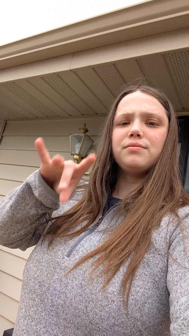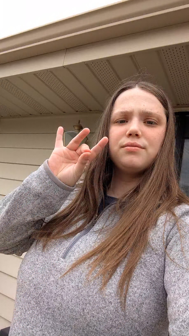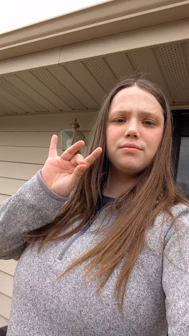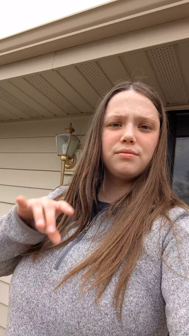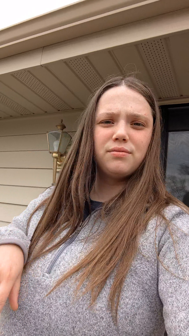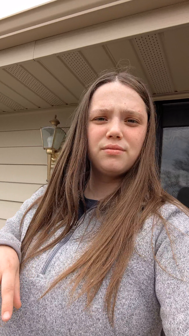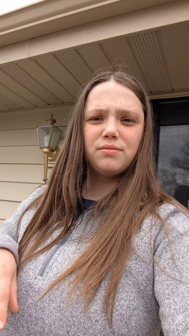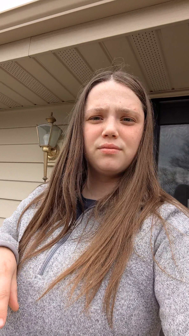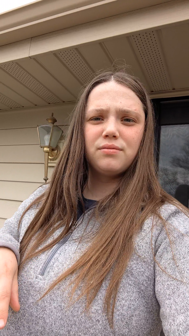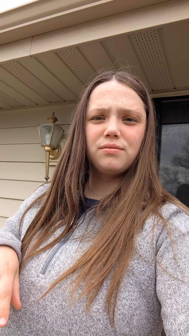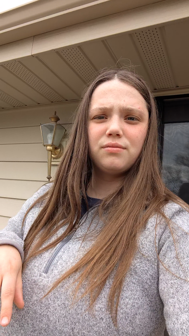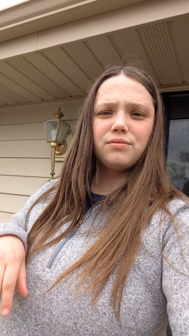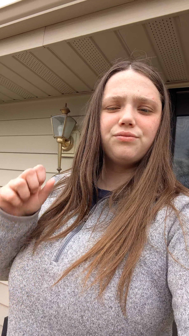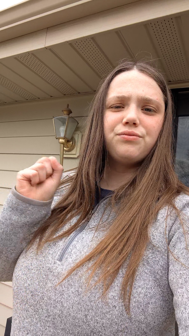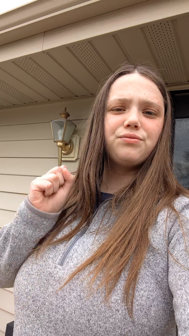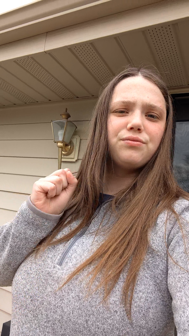cold